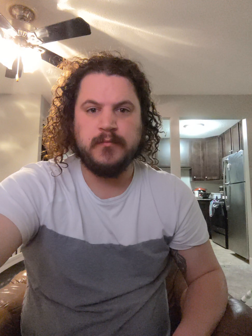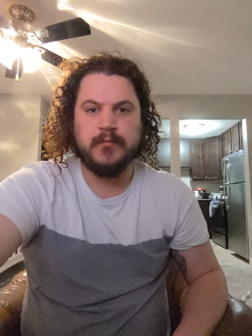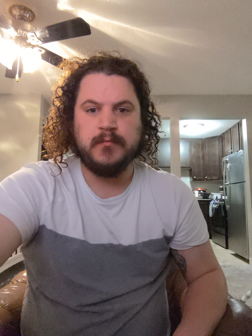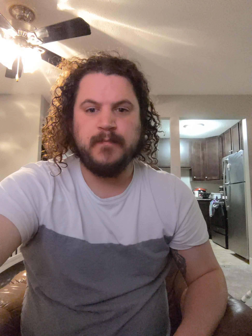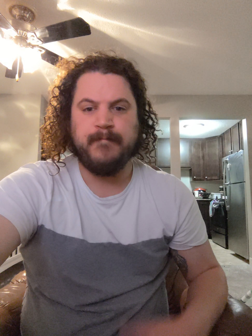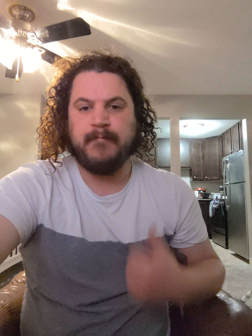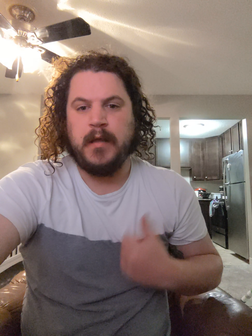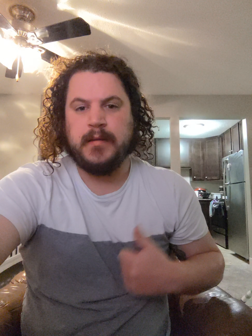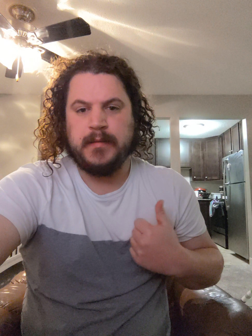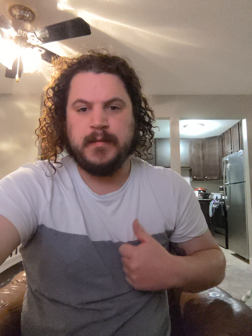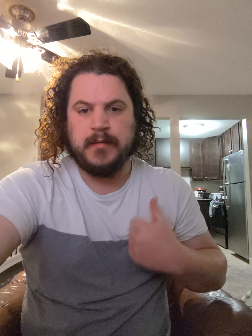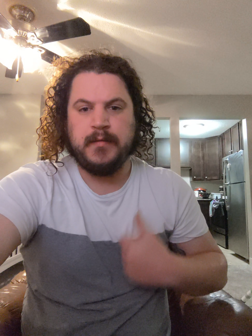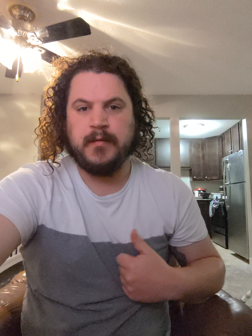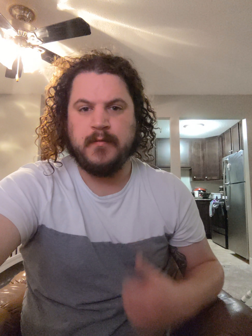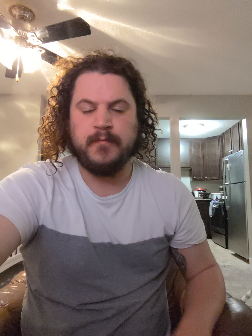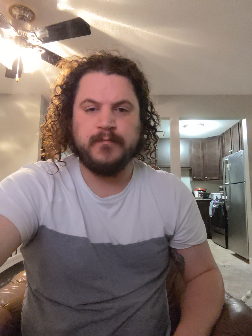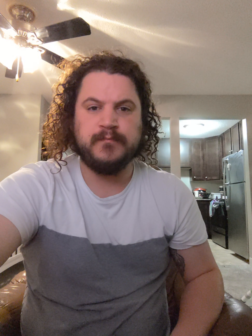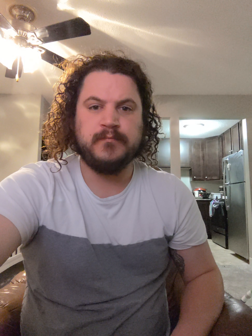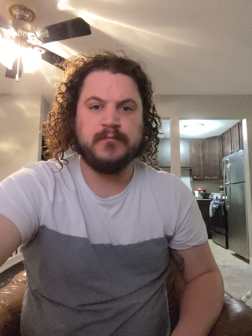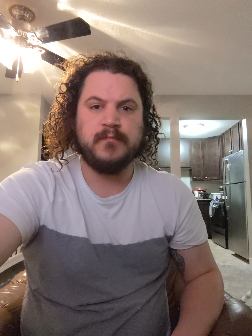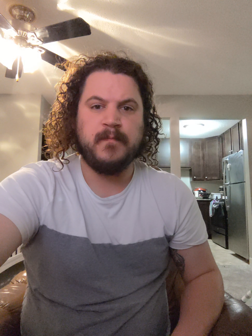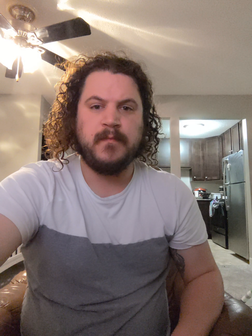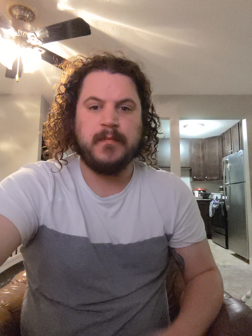bath